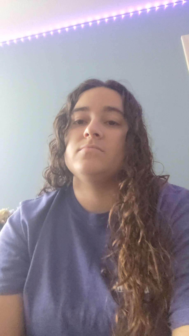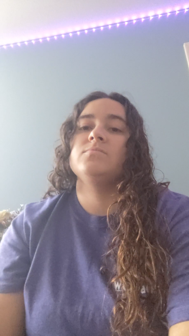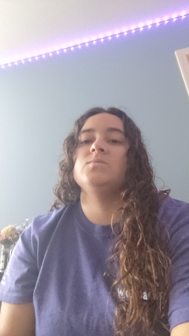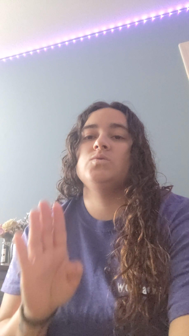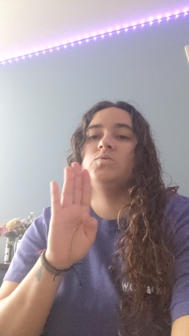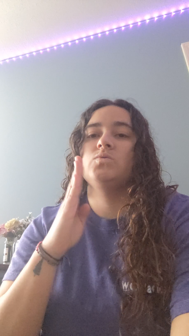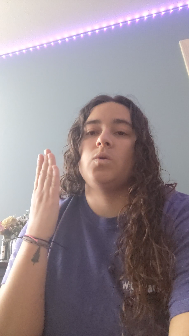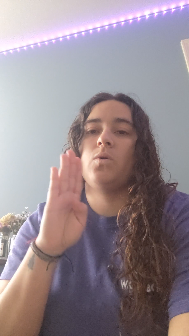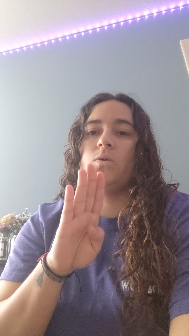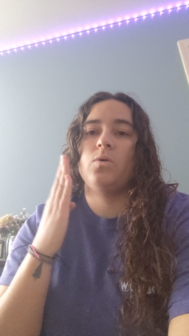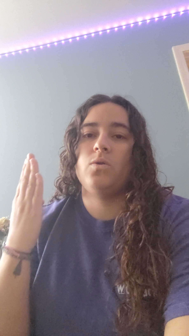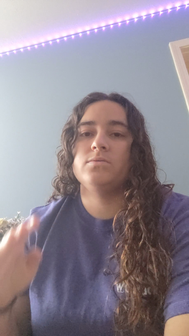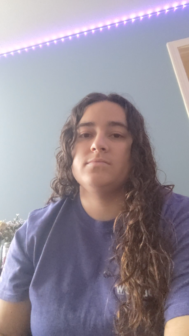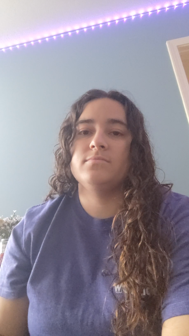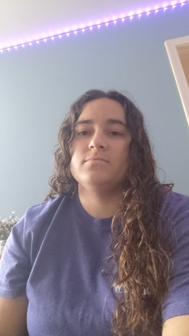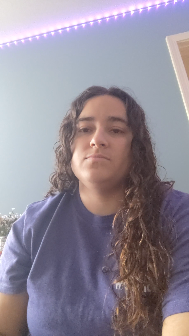door